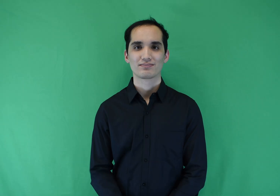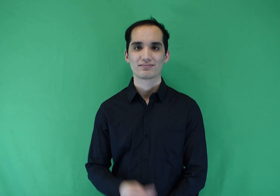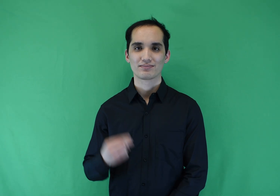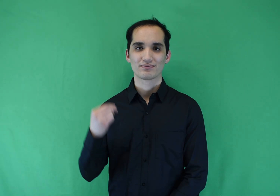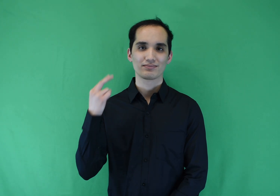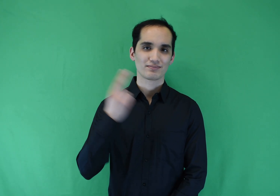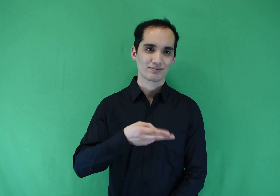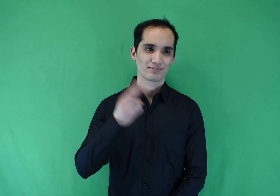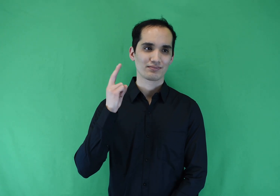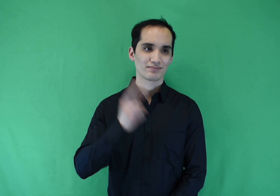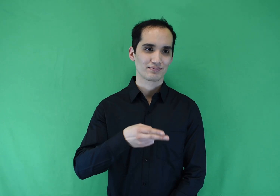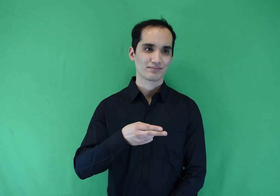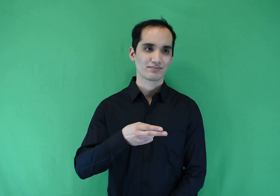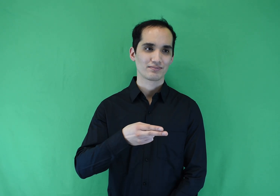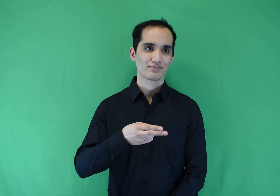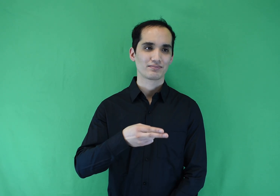necesitar